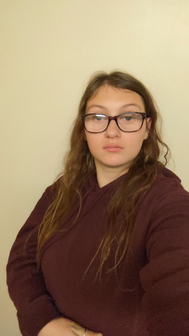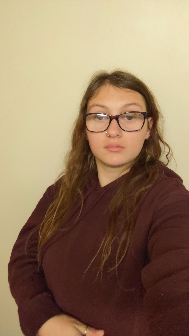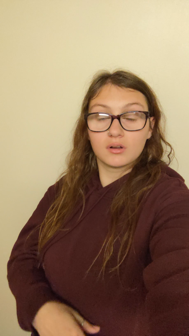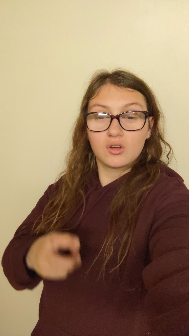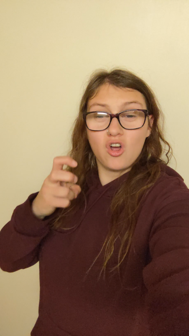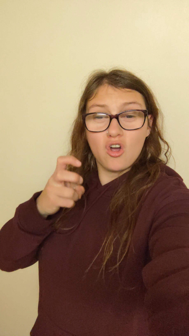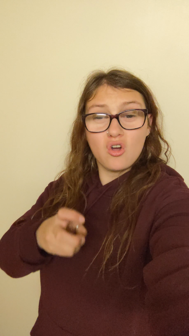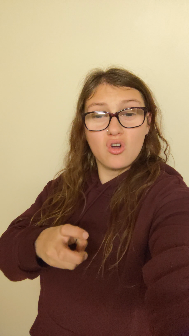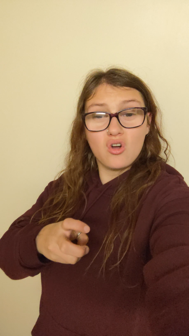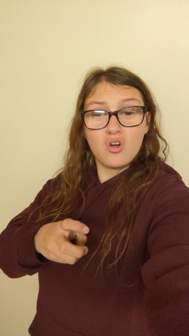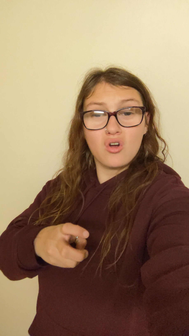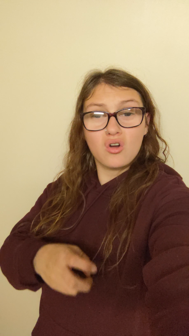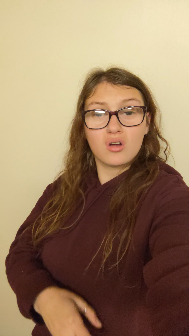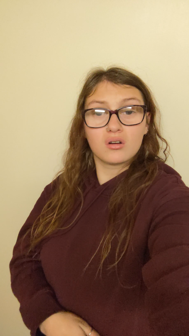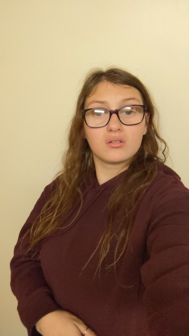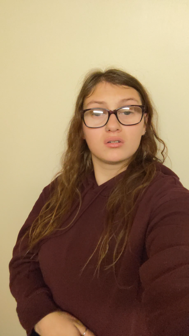hard